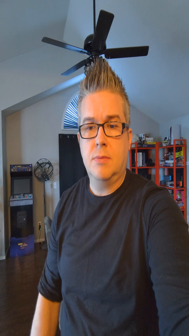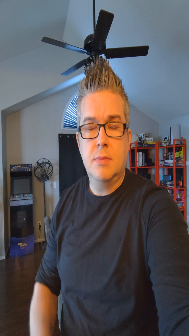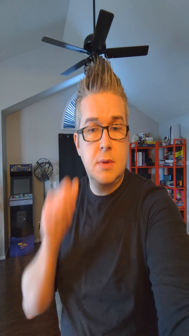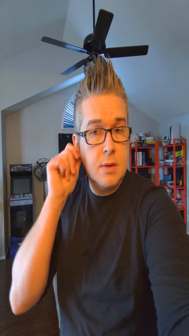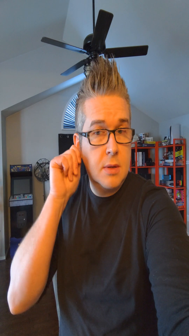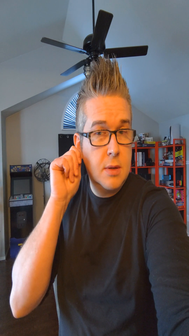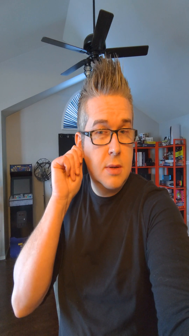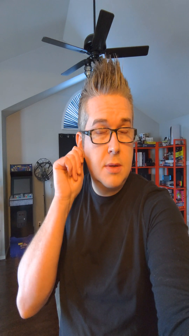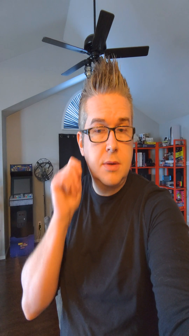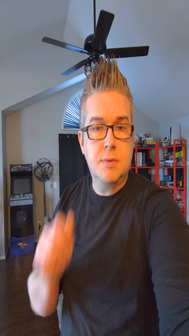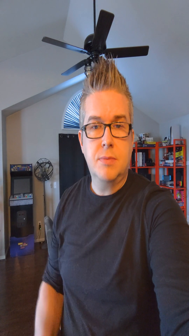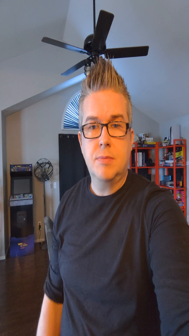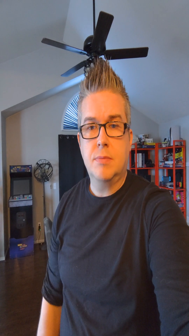ear